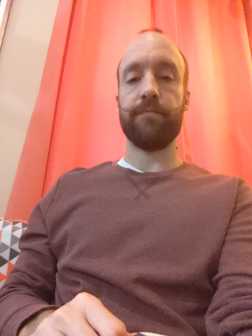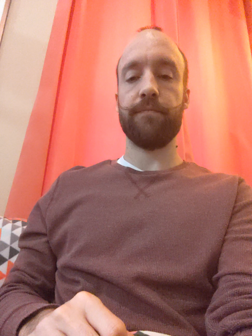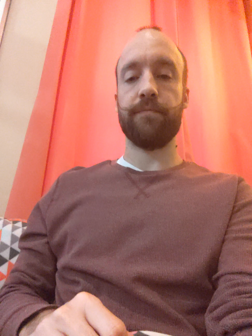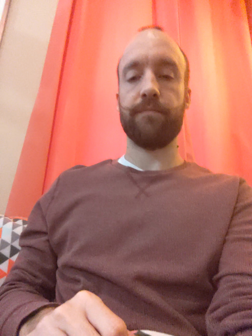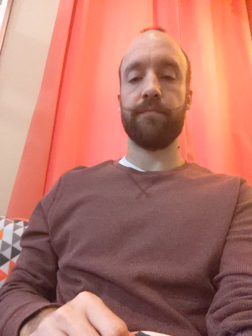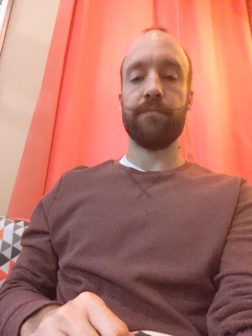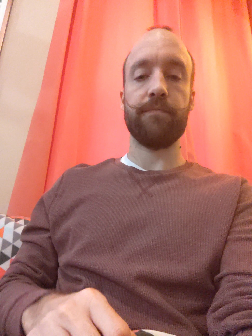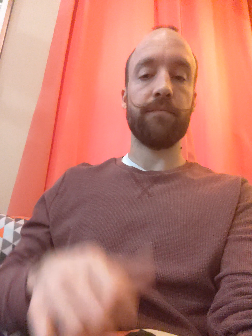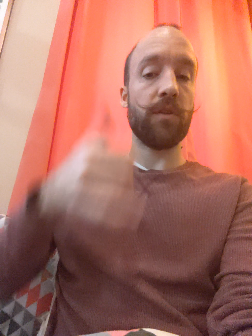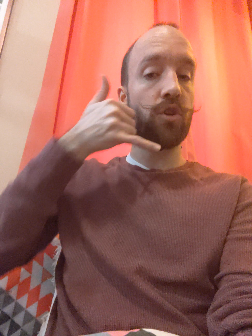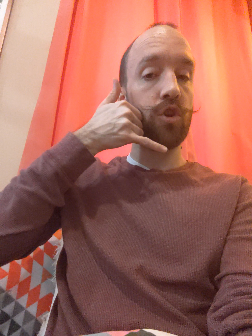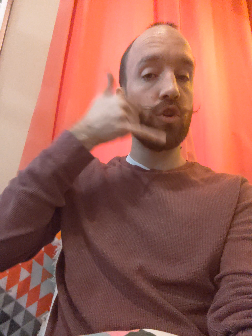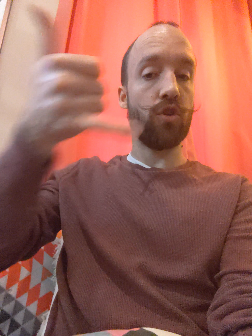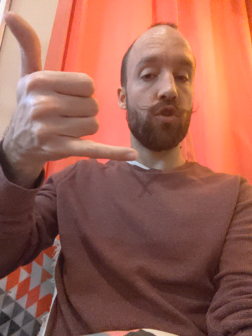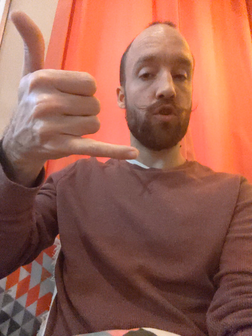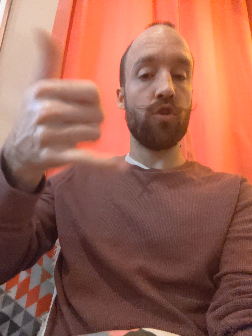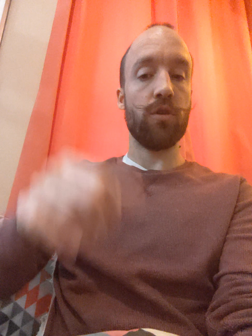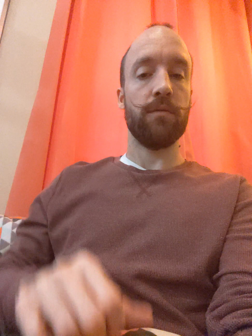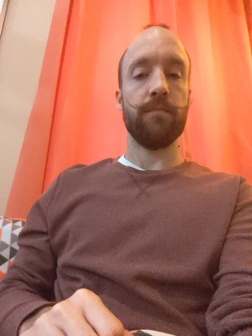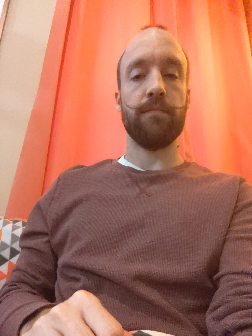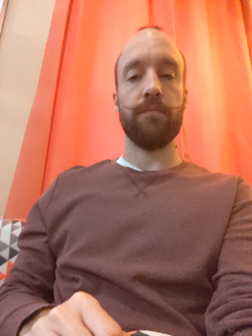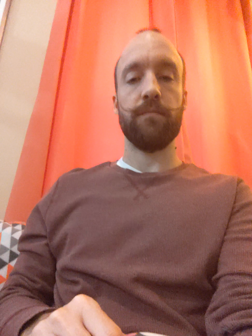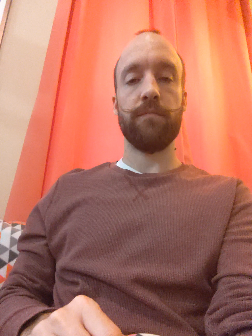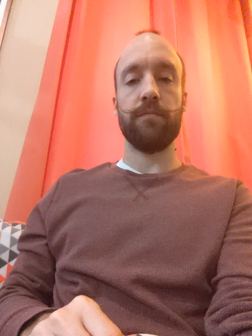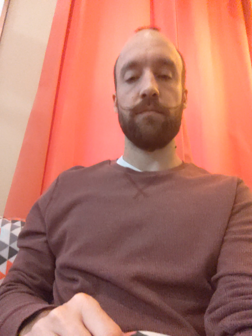call on the phone